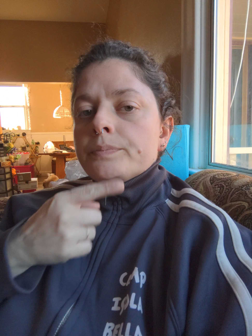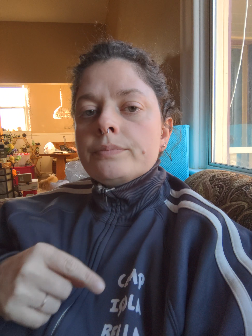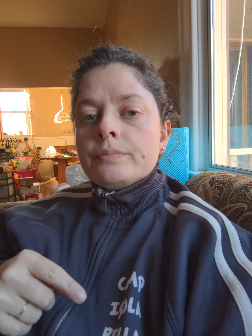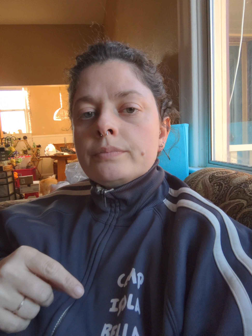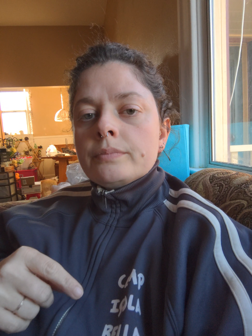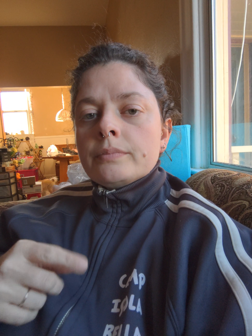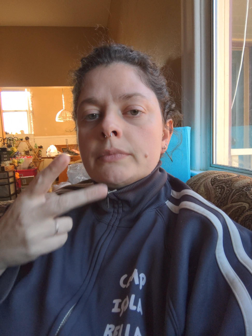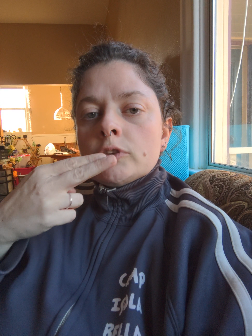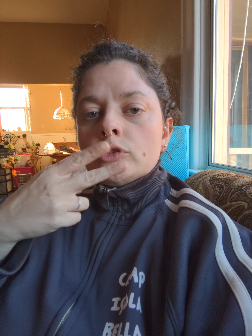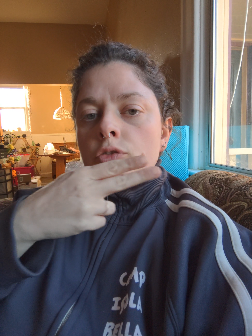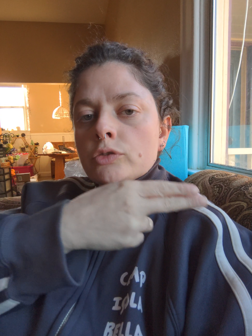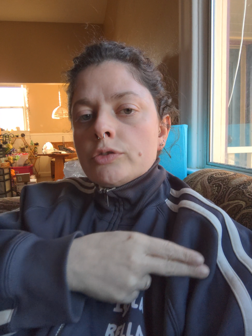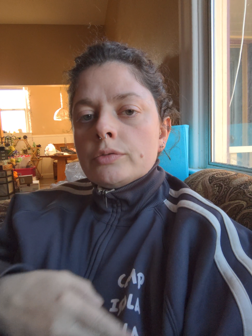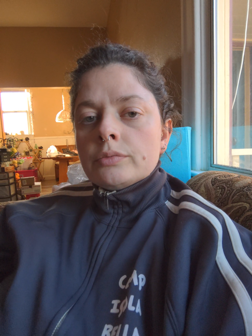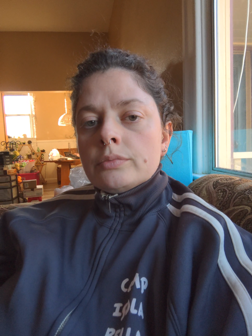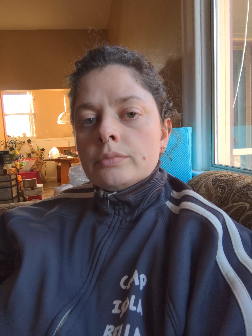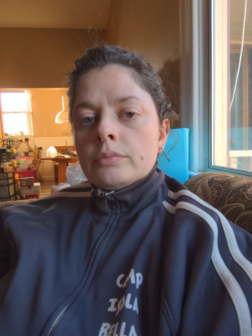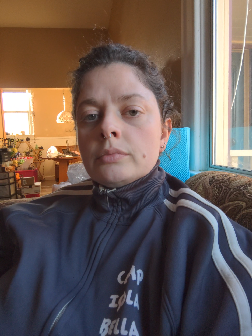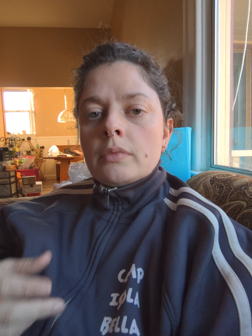scissors